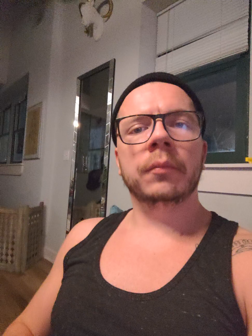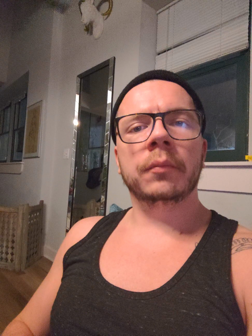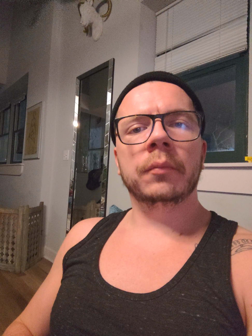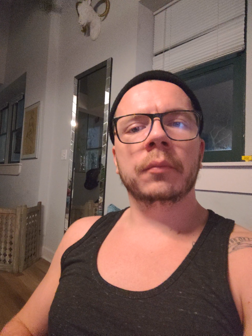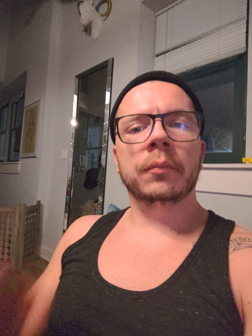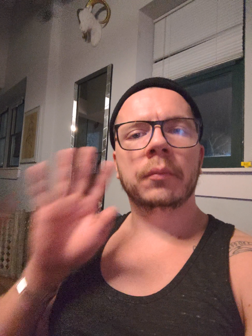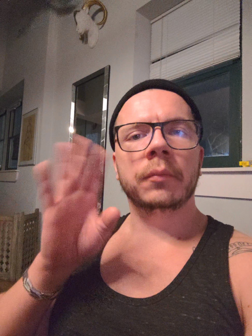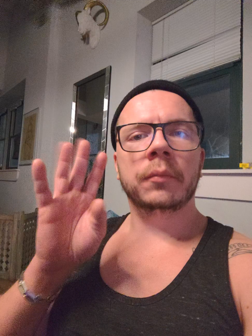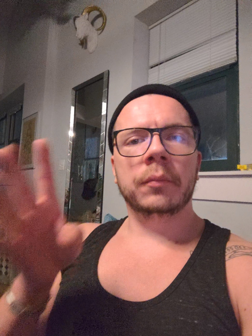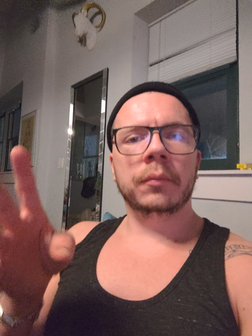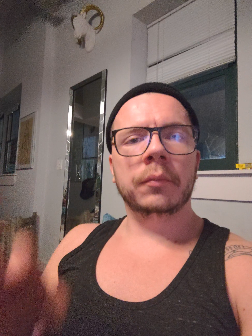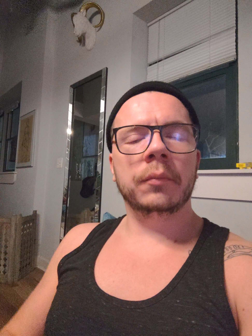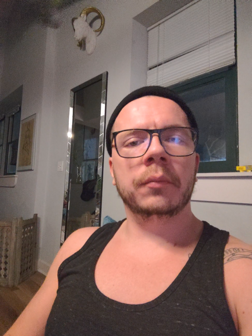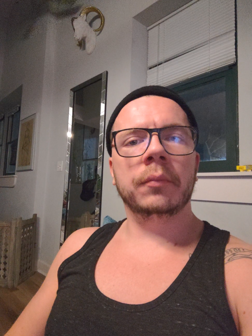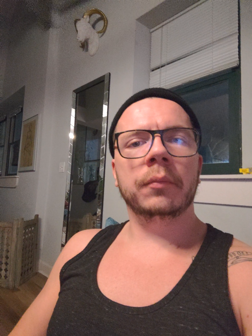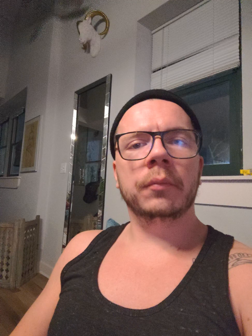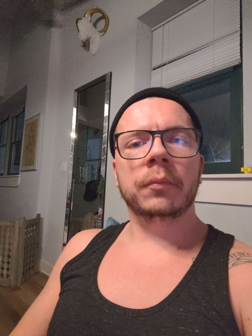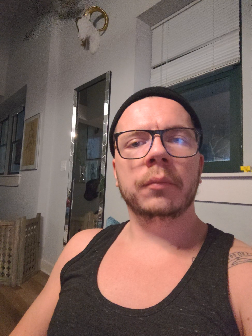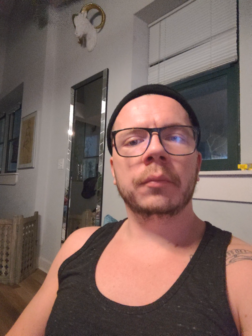pretend